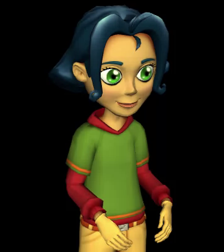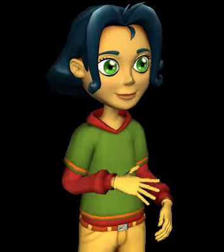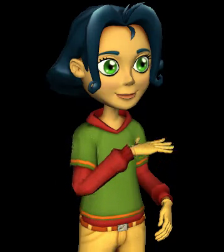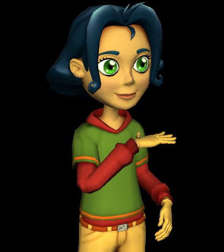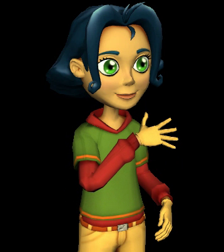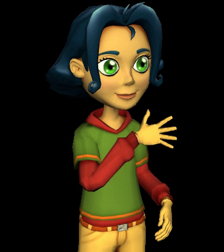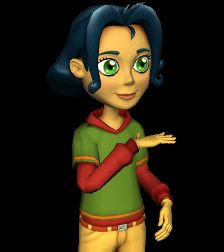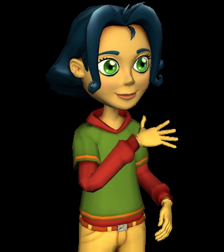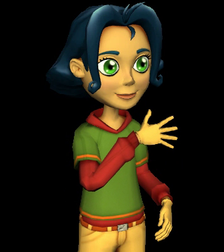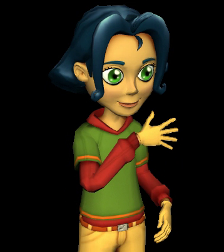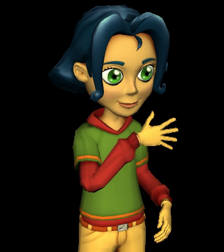أستاذ